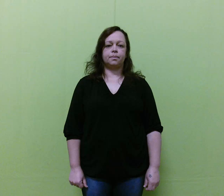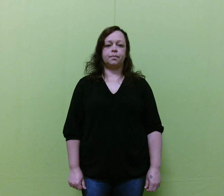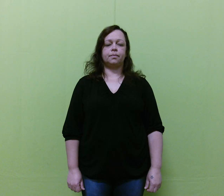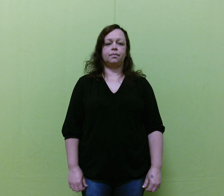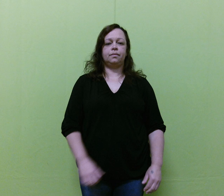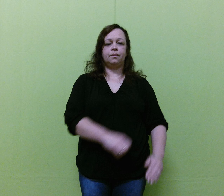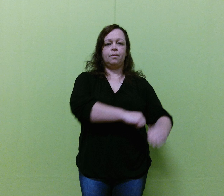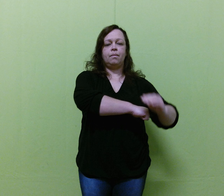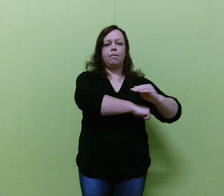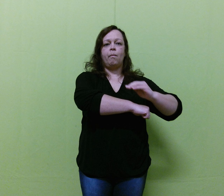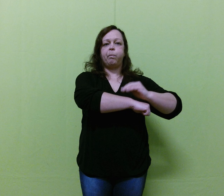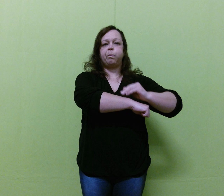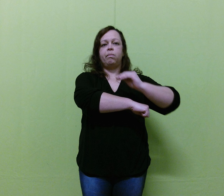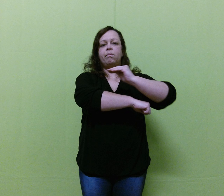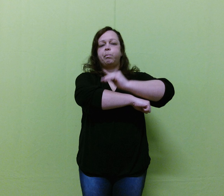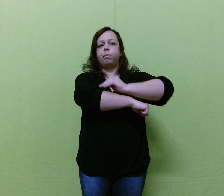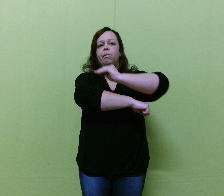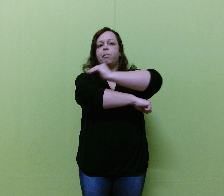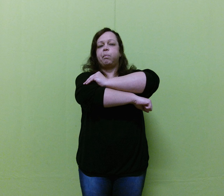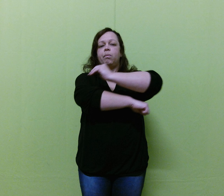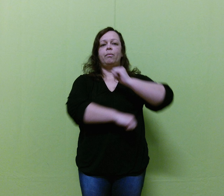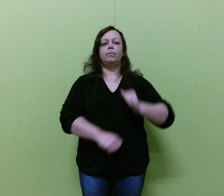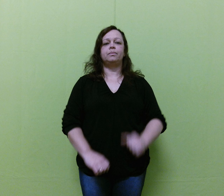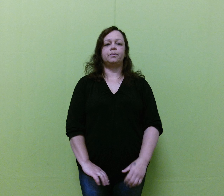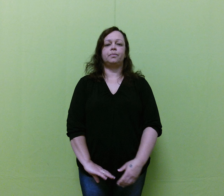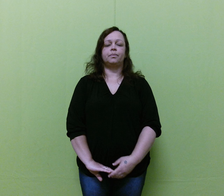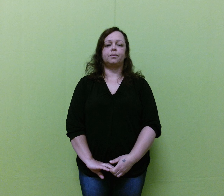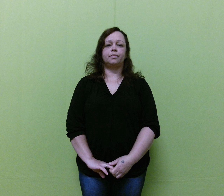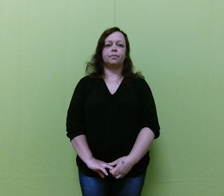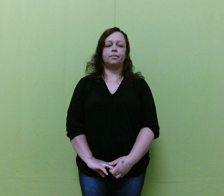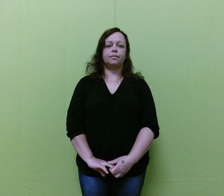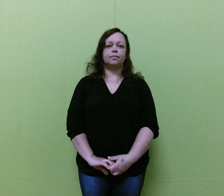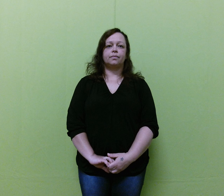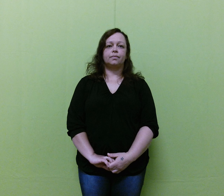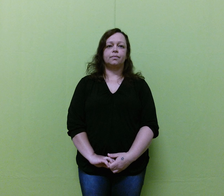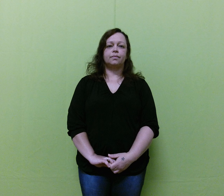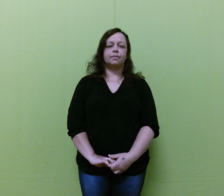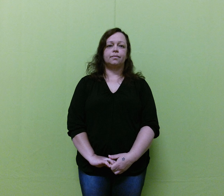sapo